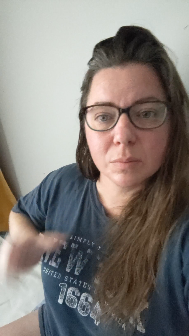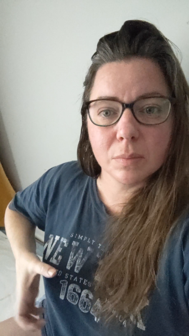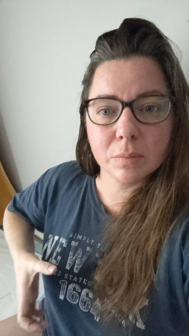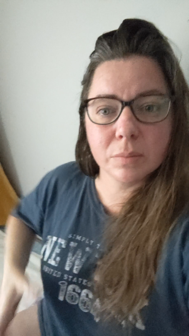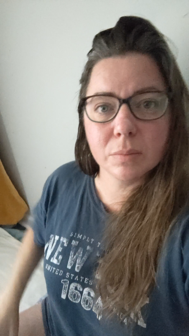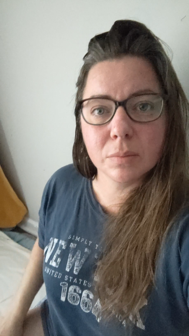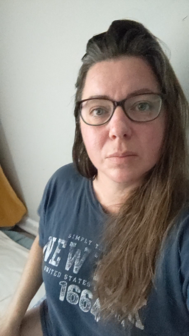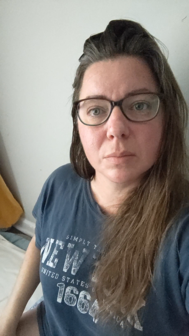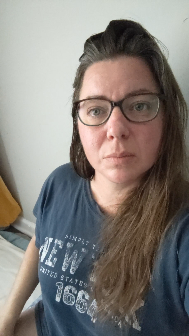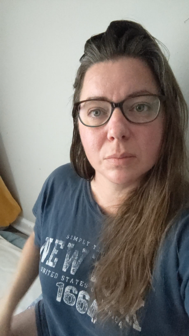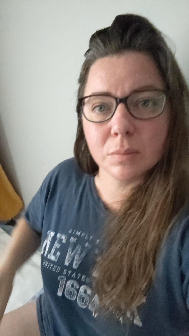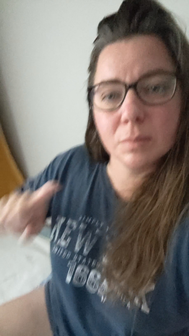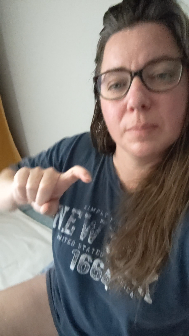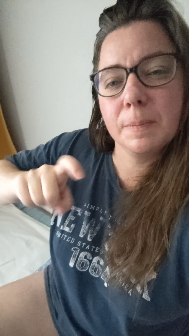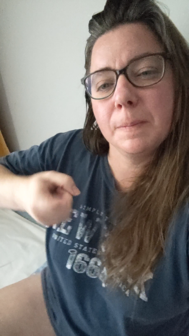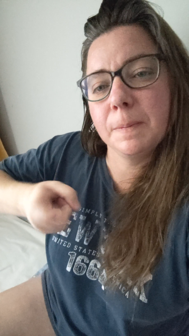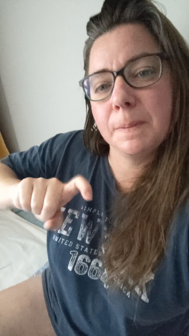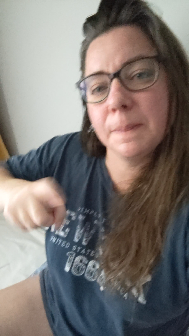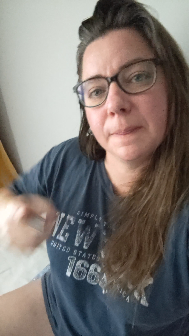friend